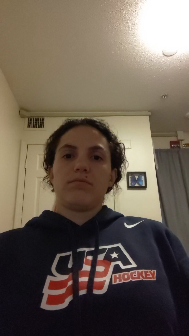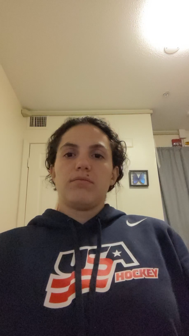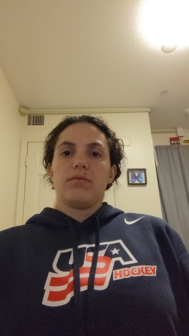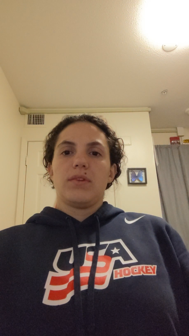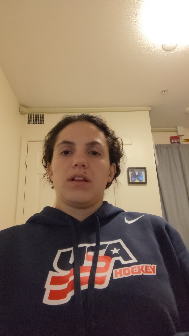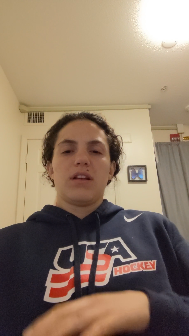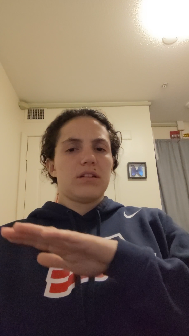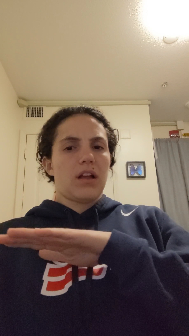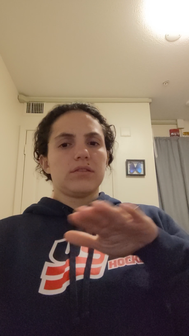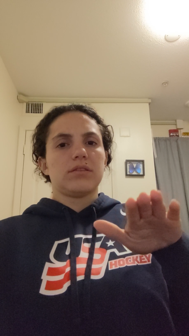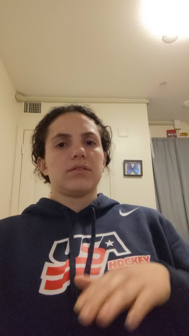nice